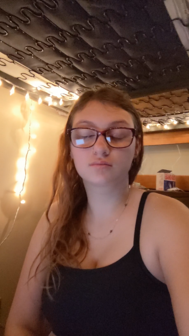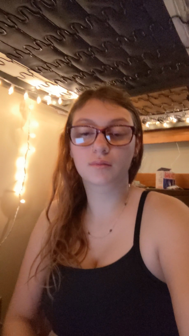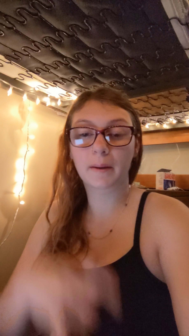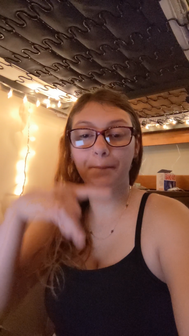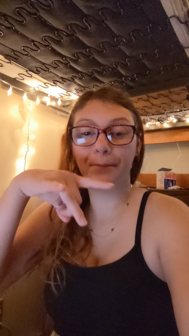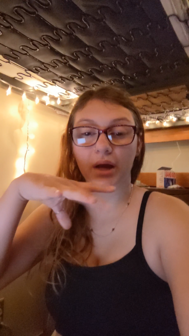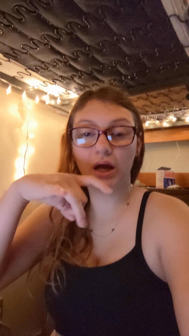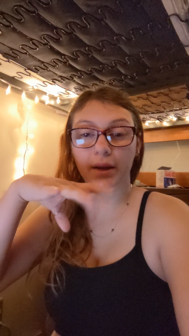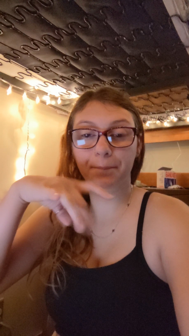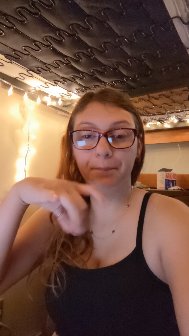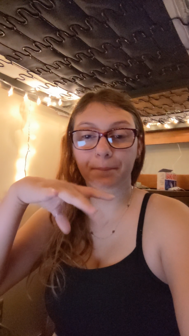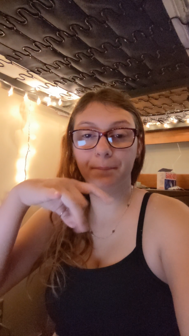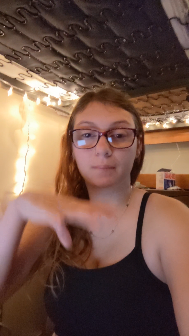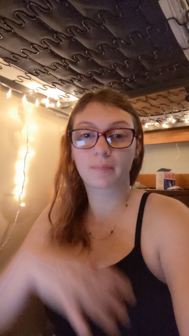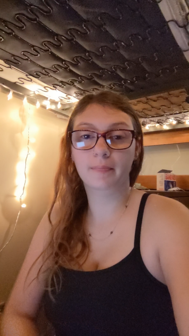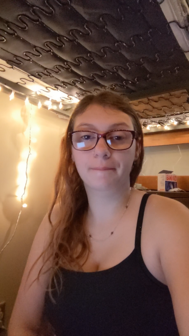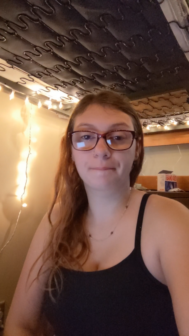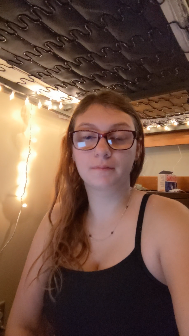pumpkin